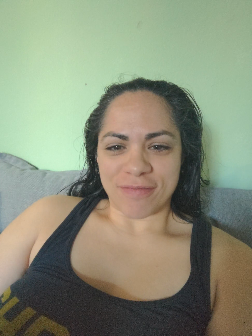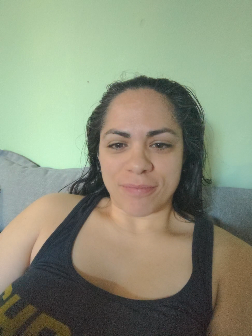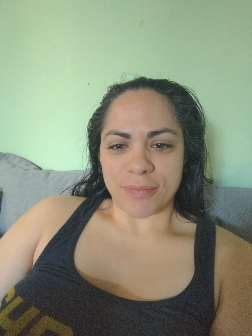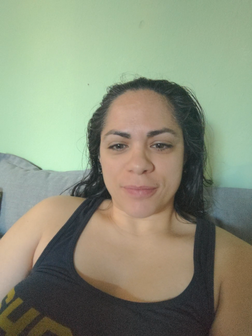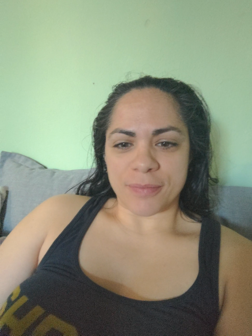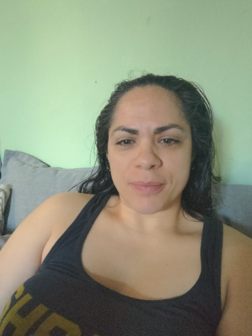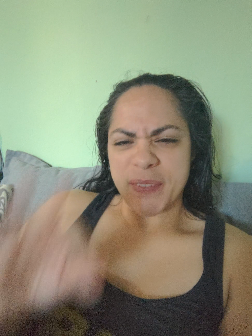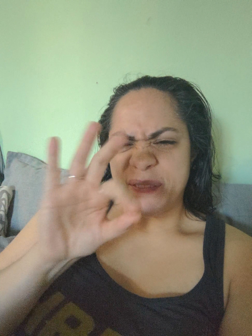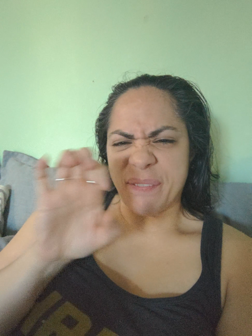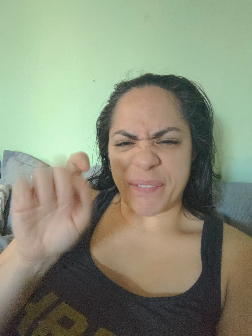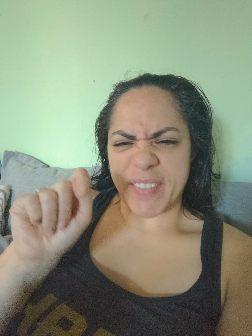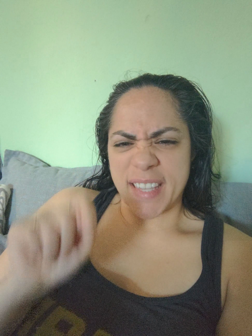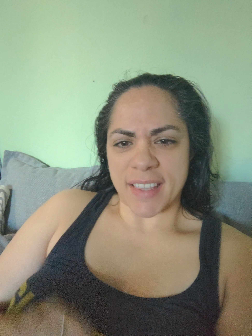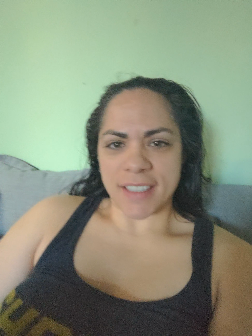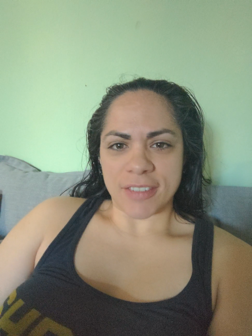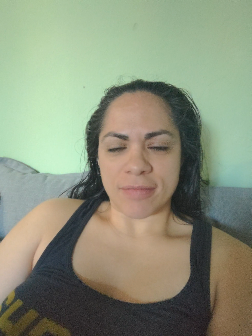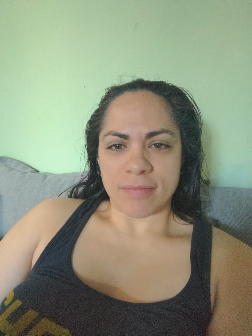feet